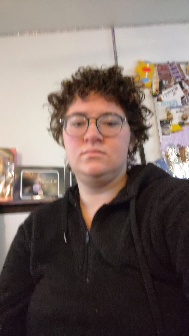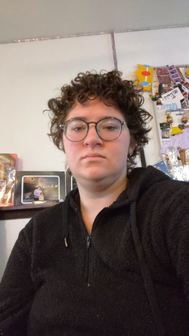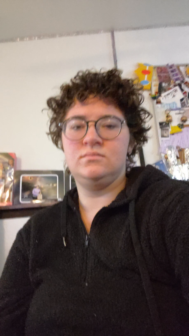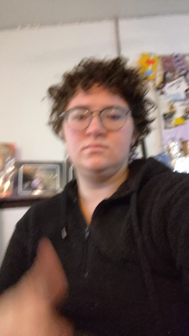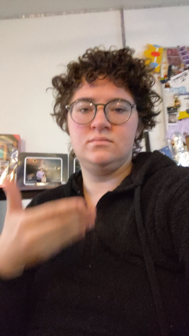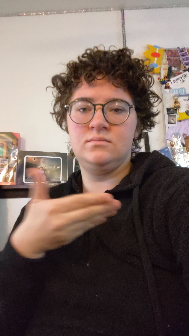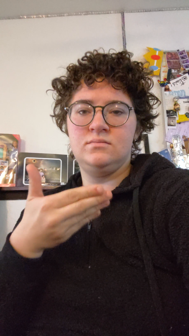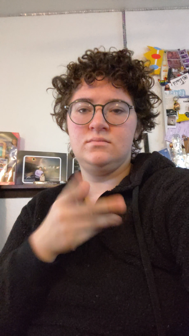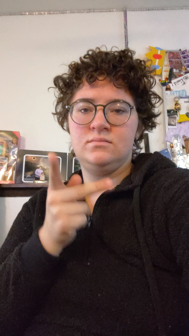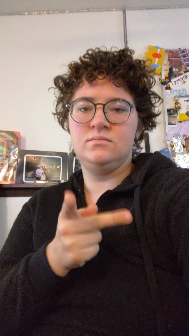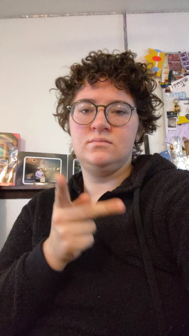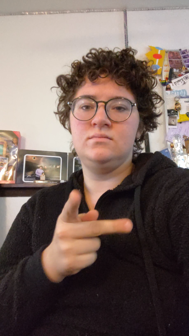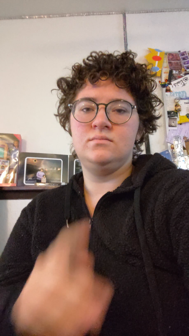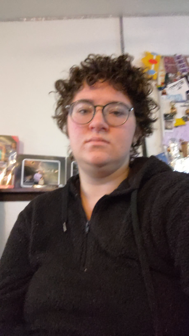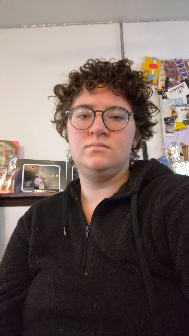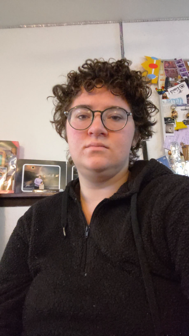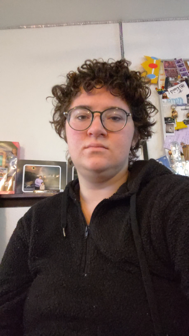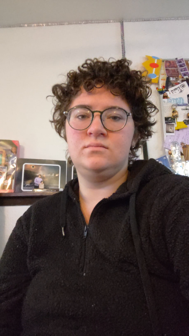babysitter